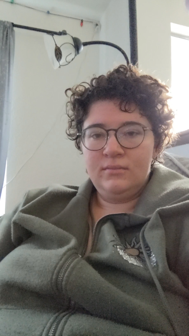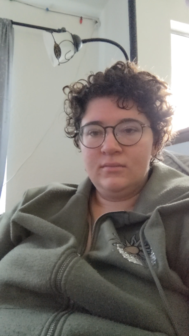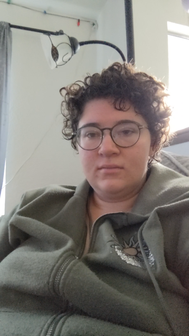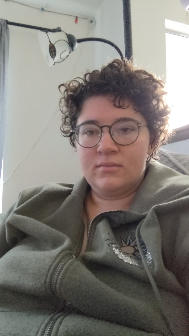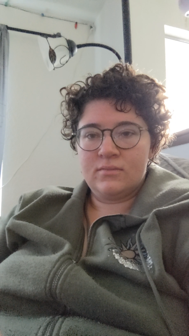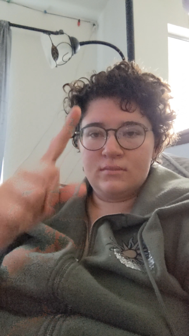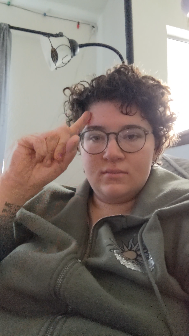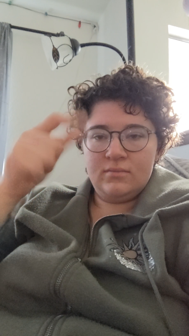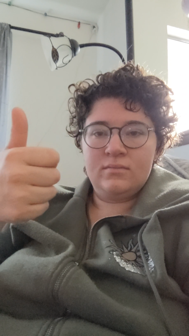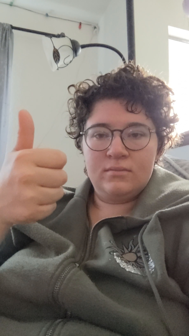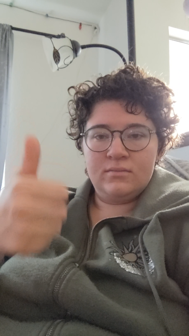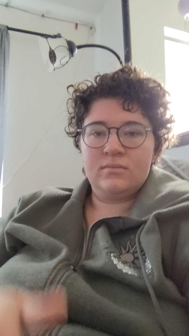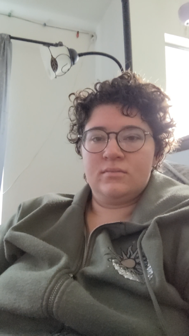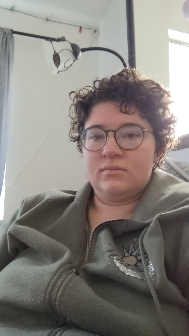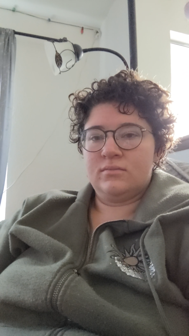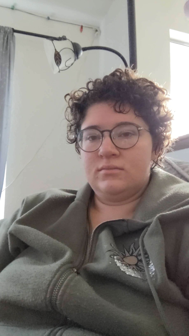dime